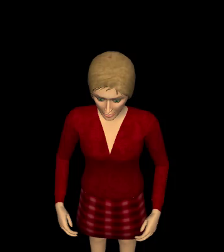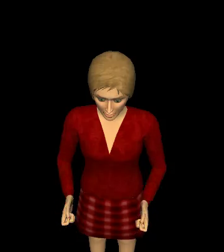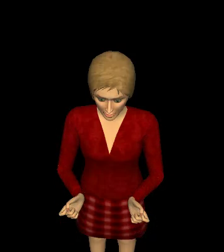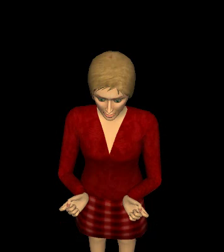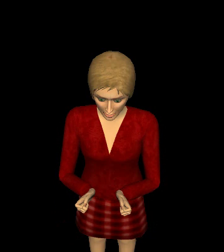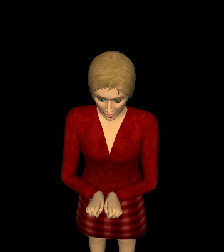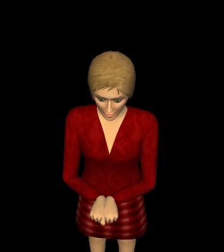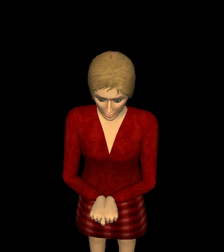مغلق